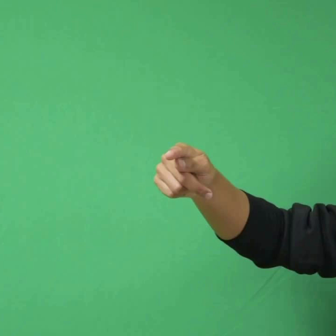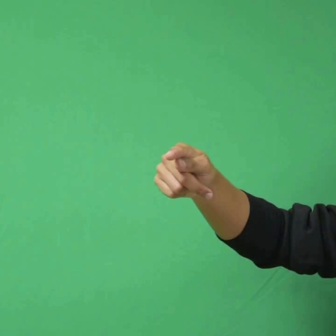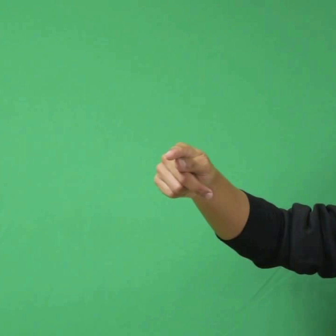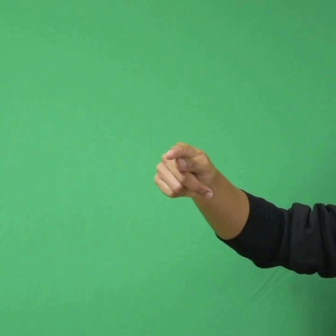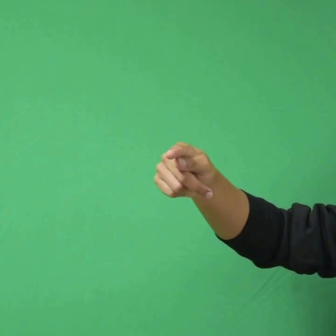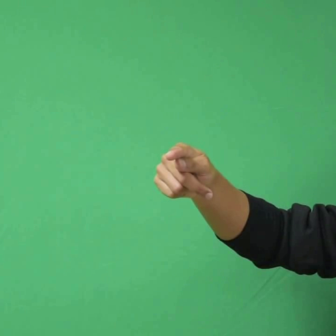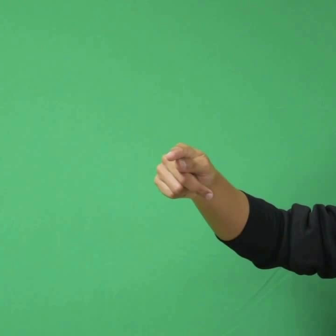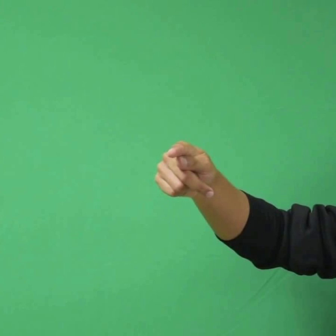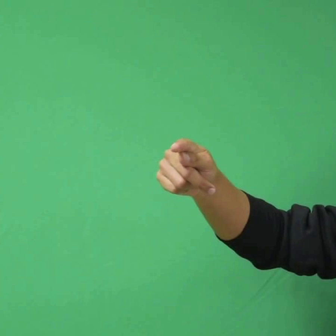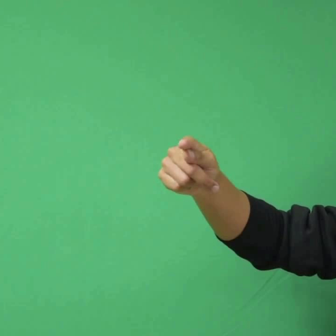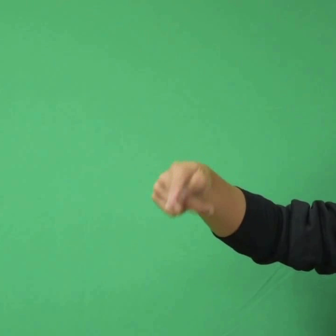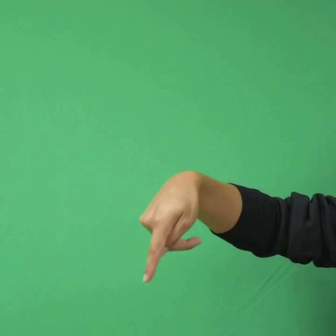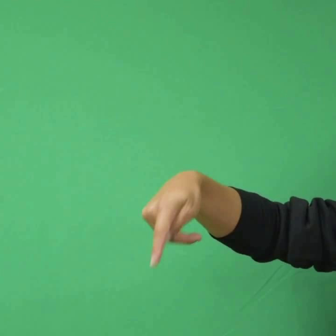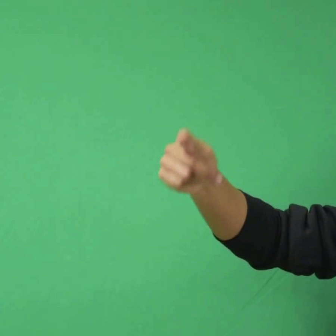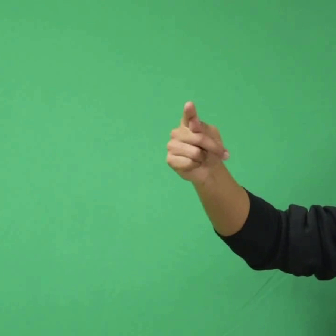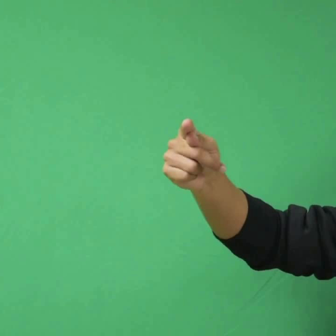K